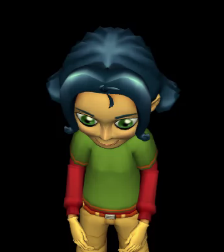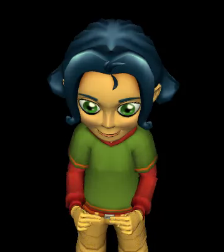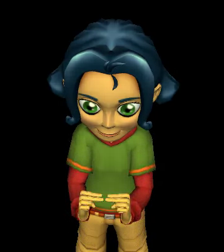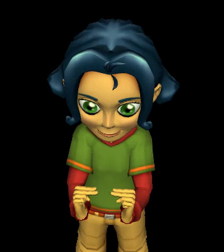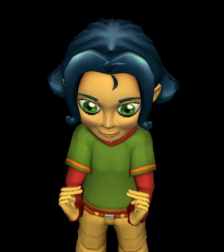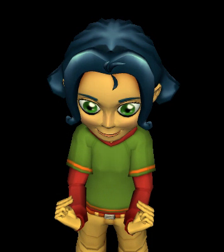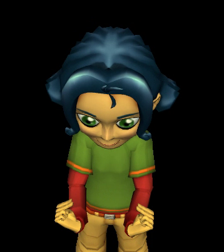جسر